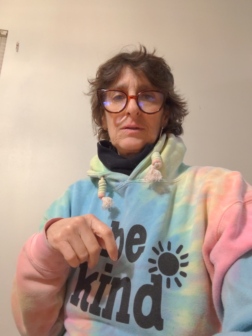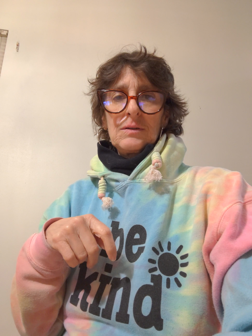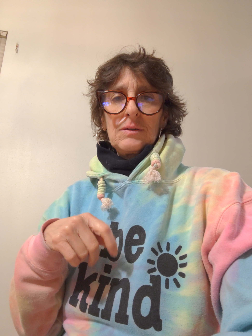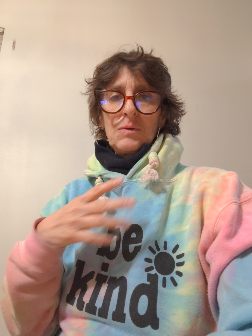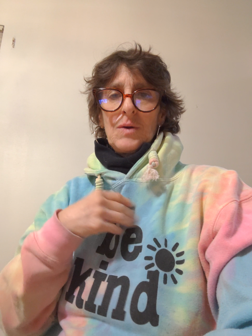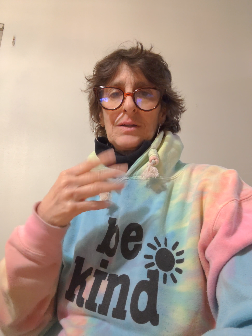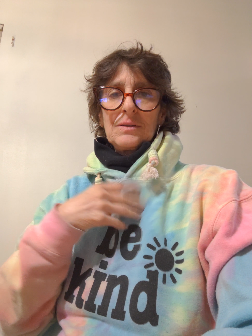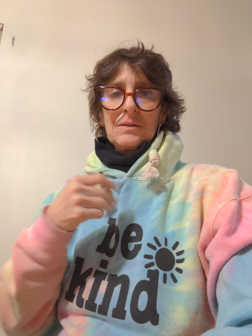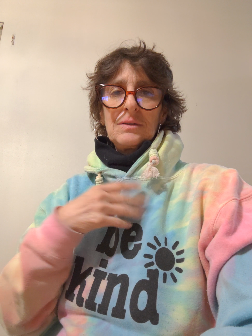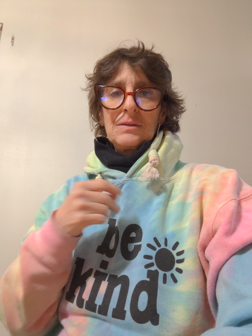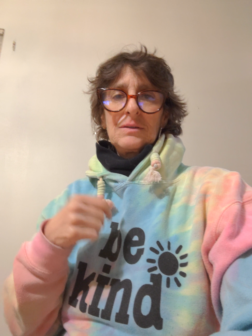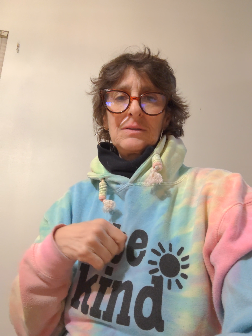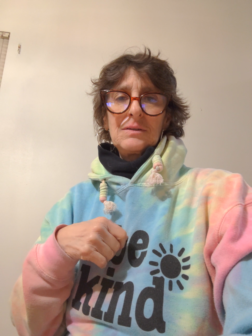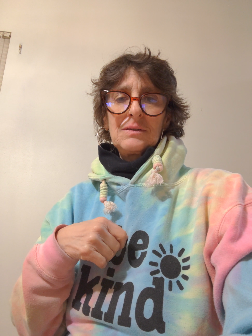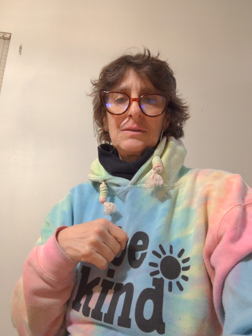white